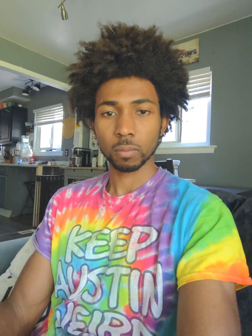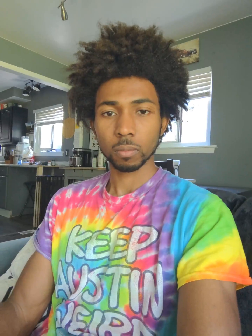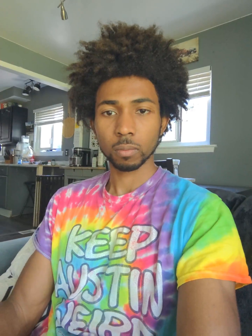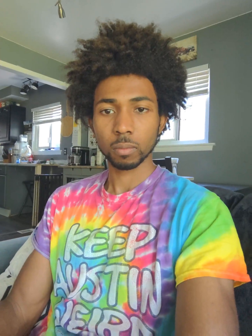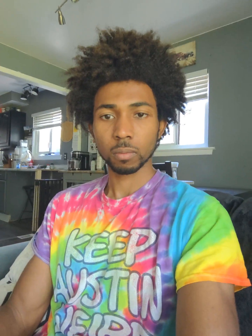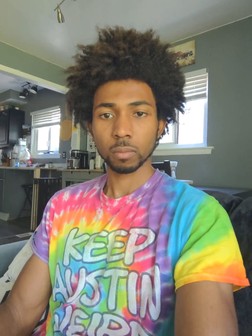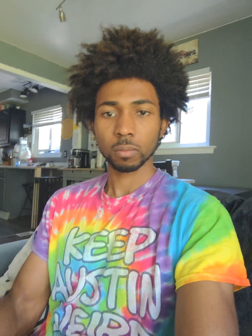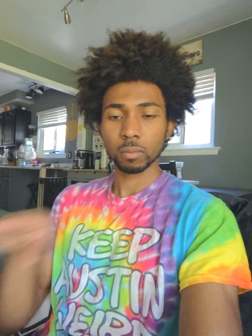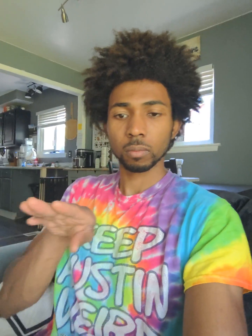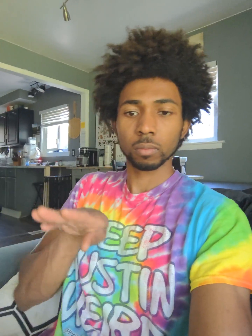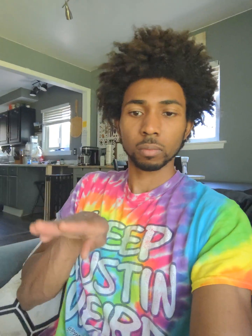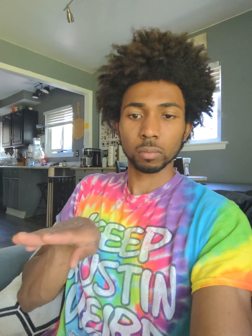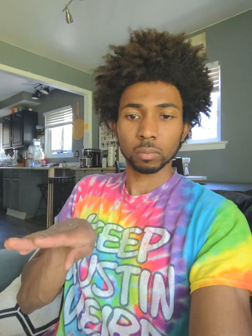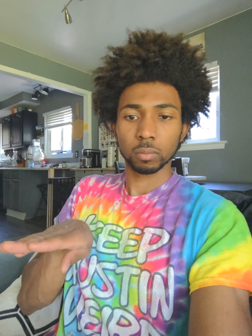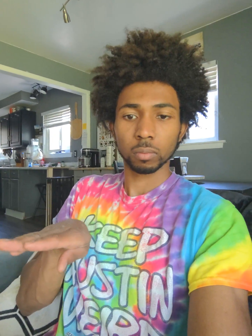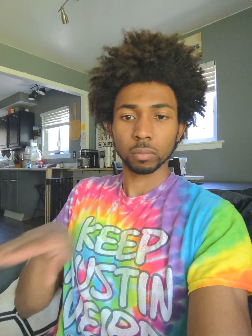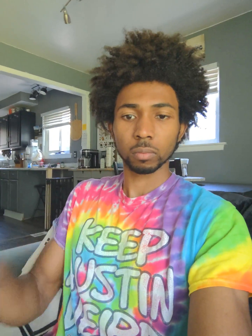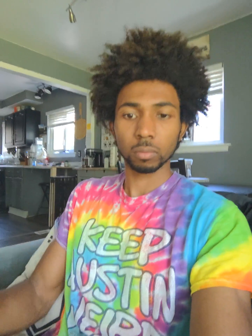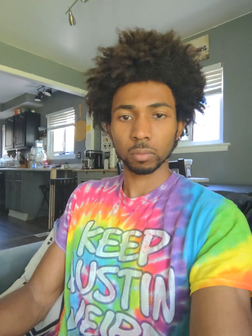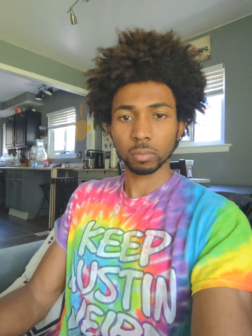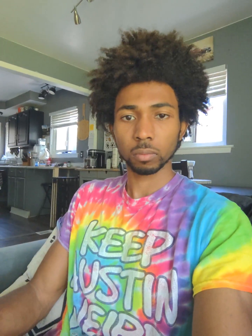penguin